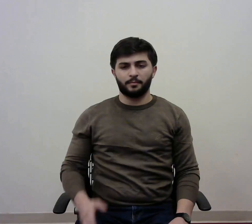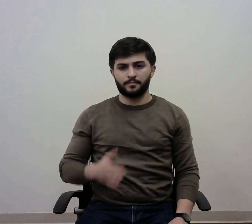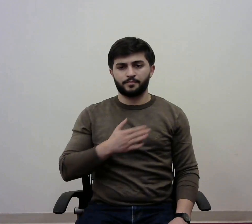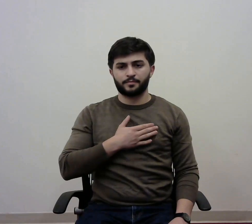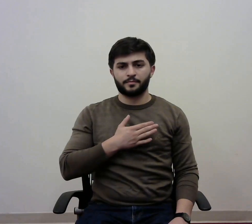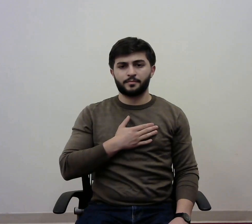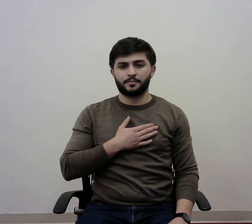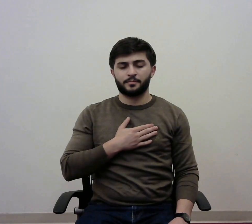mən